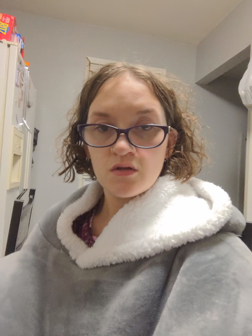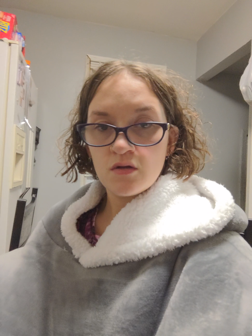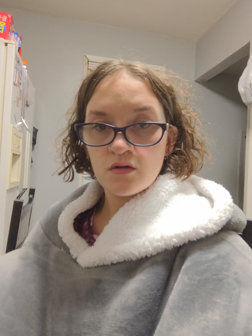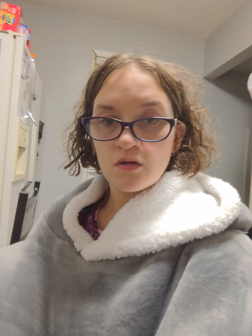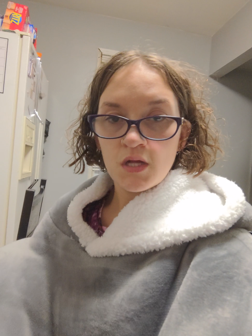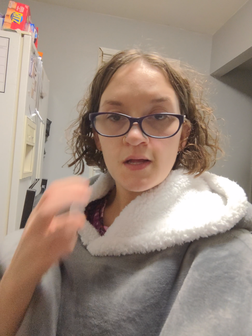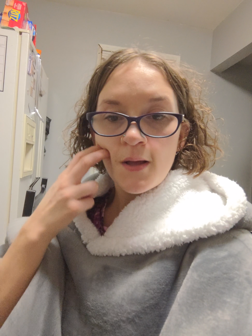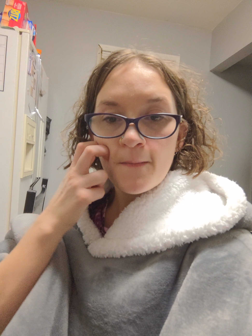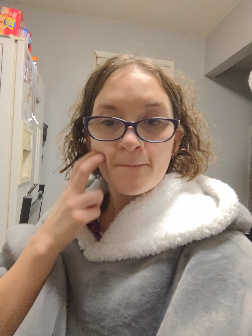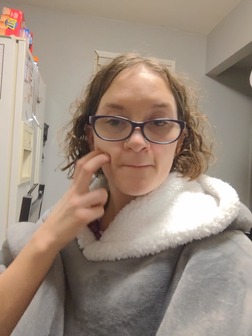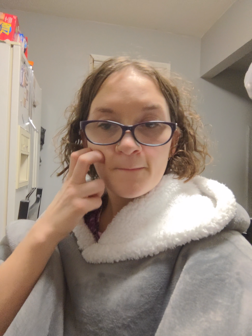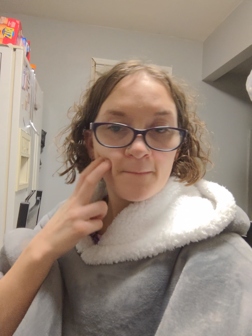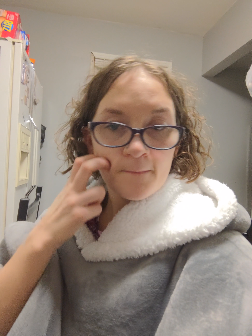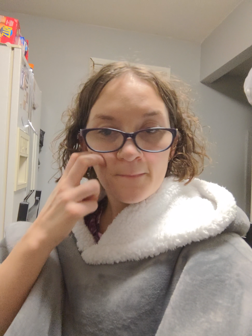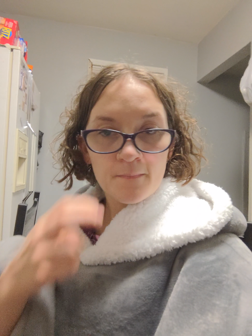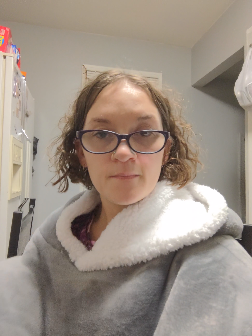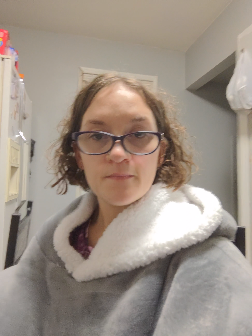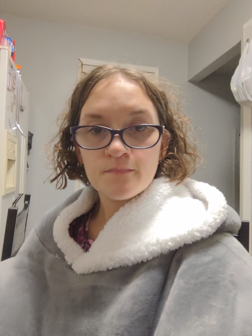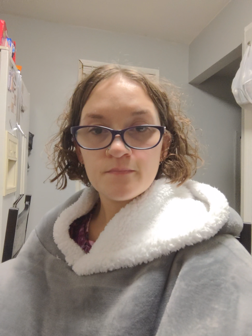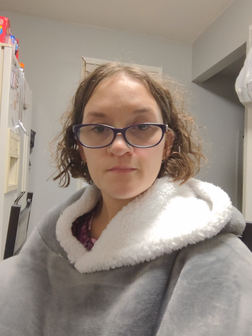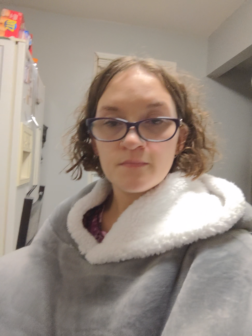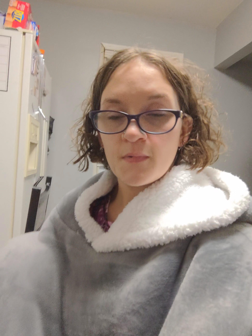gum